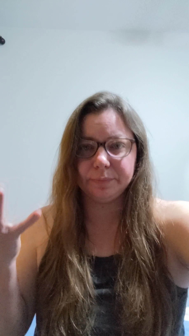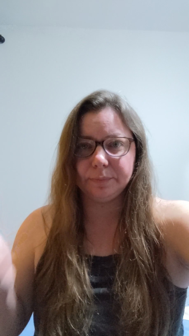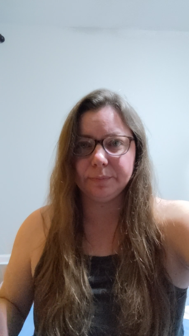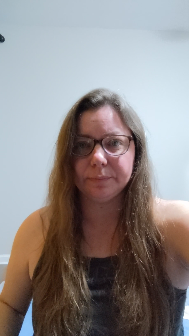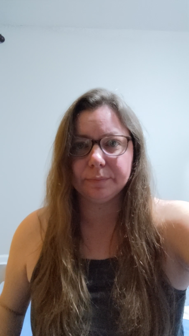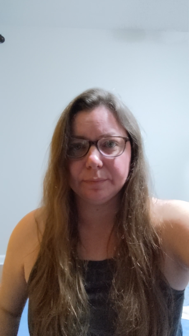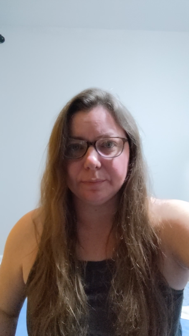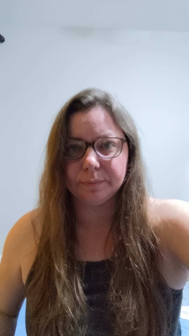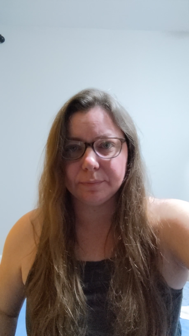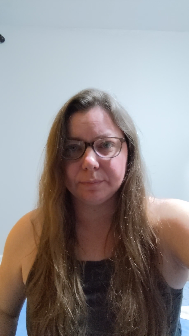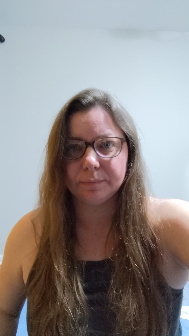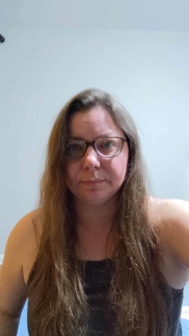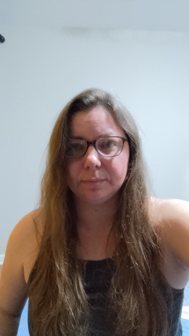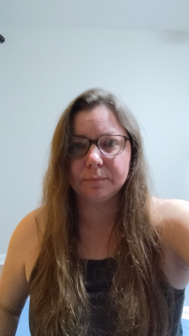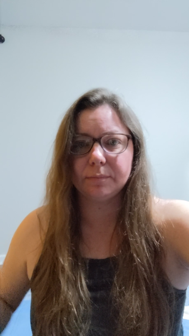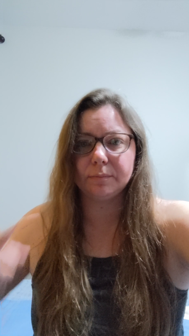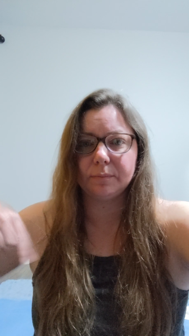around